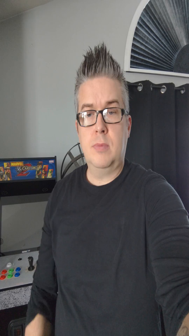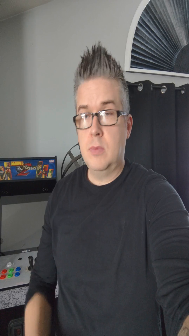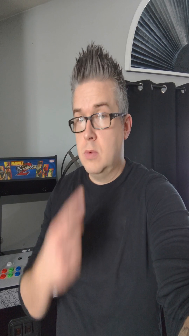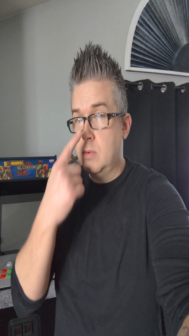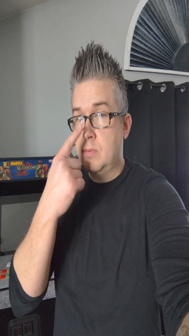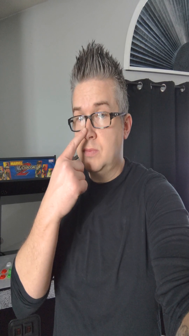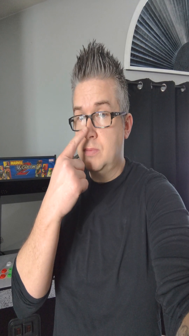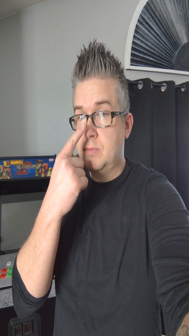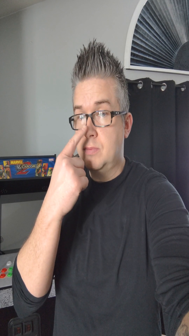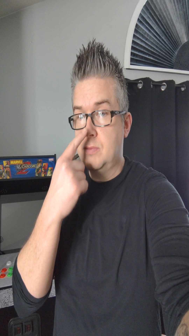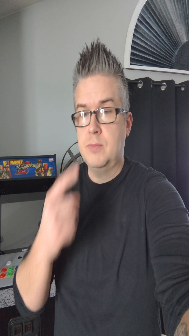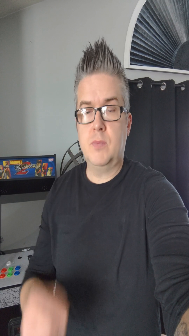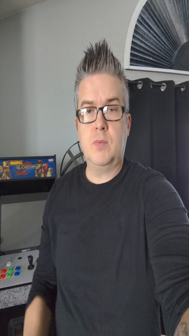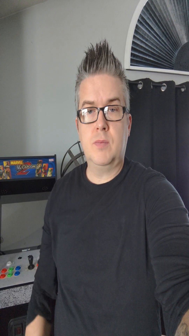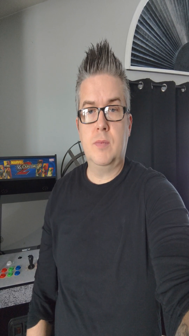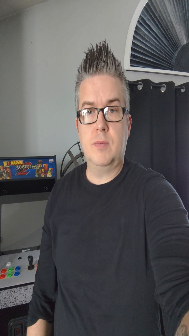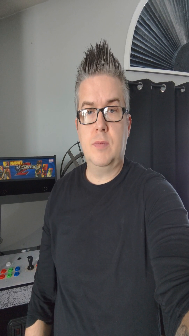nose